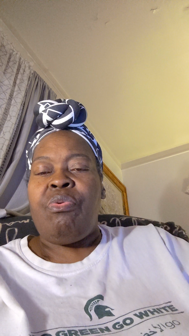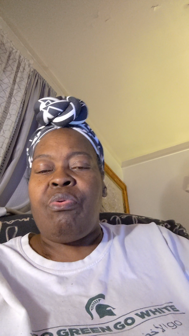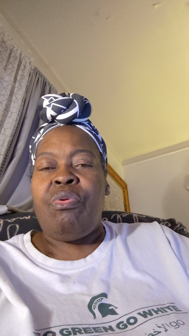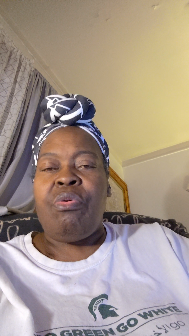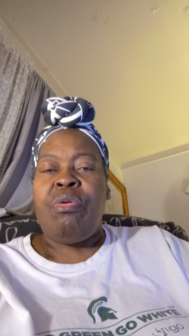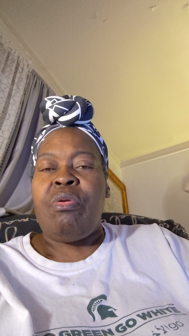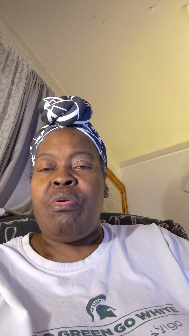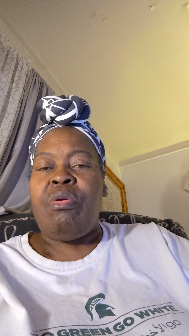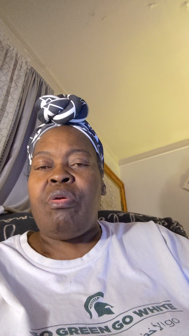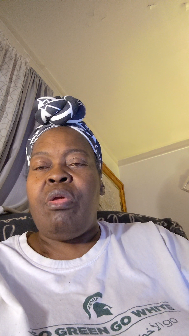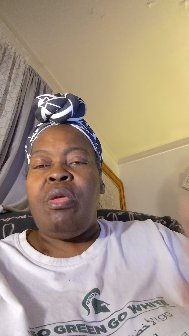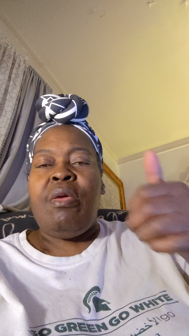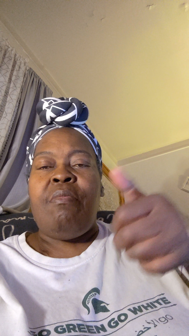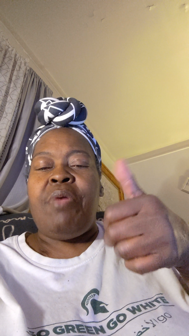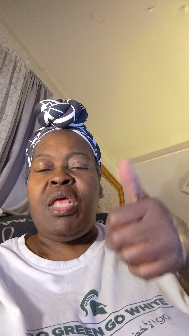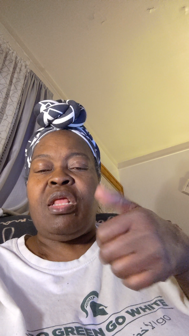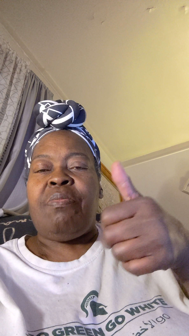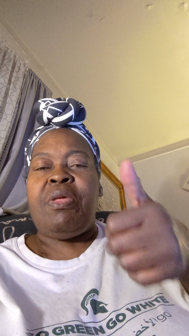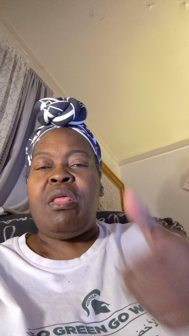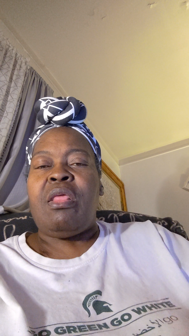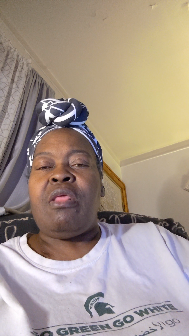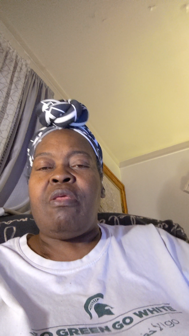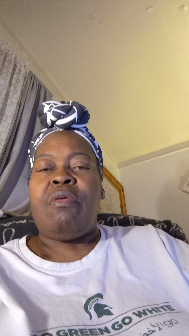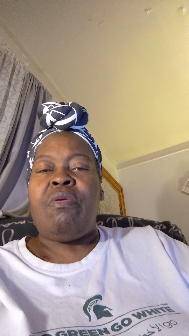basement